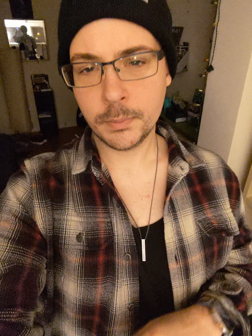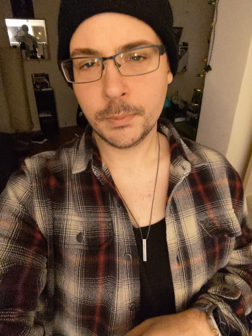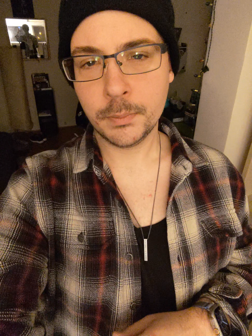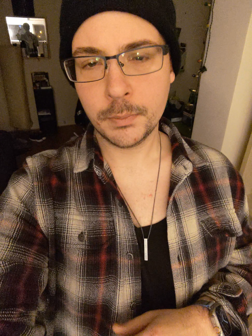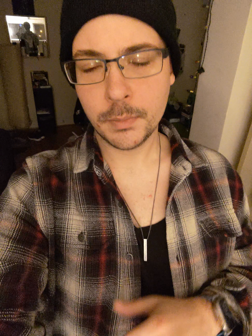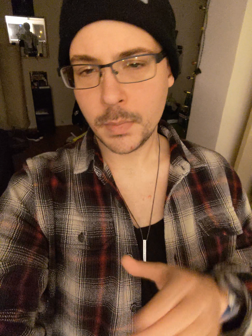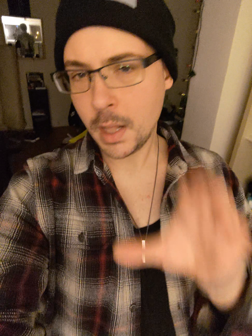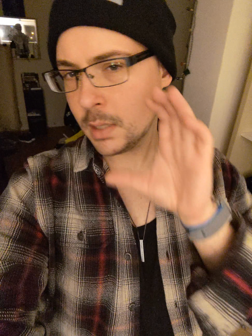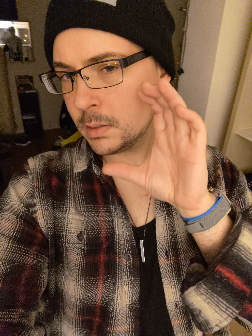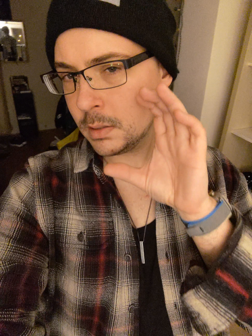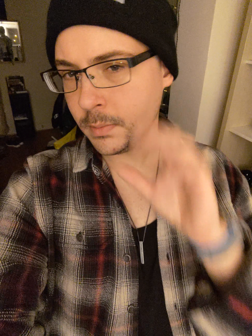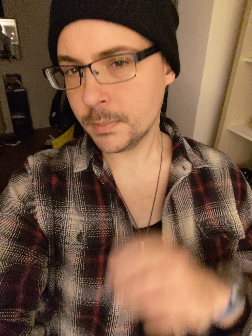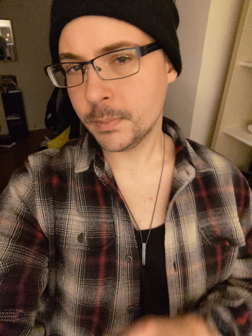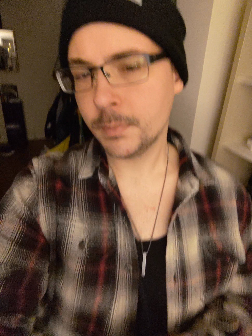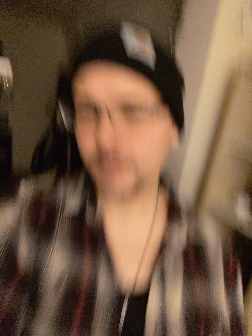listen